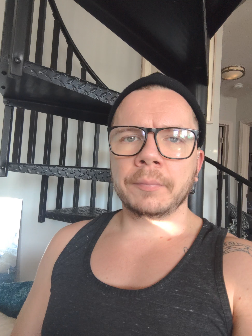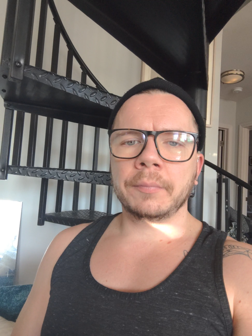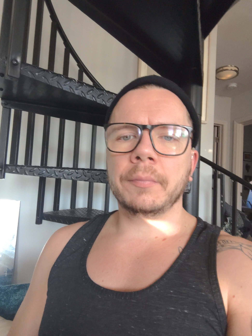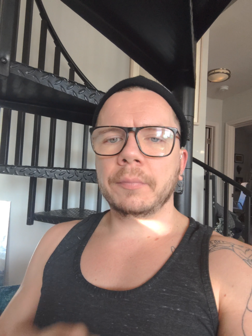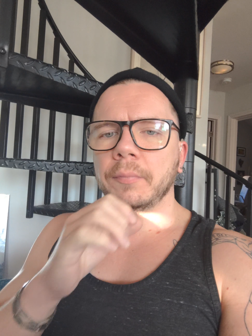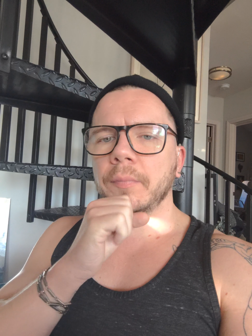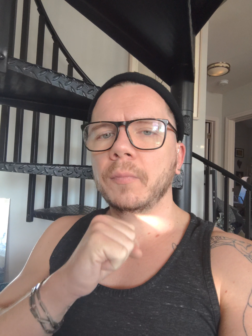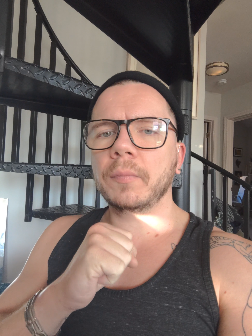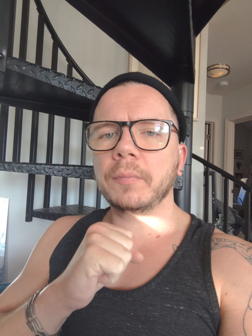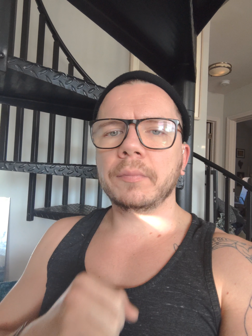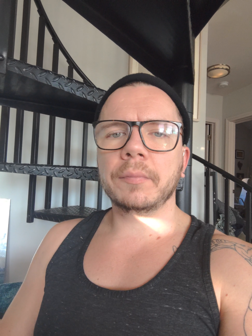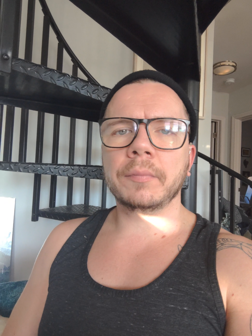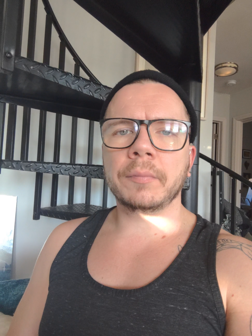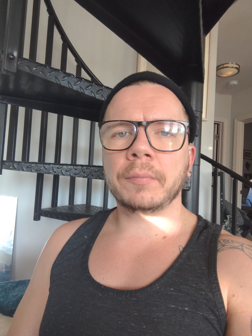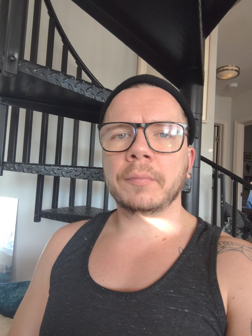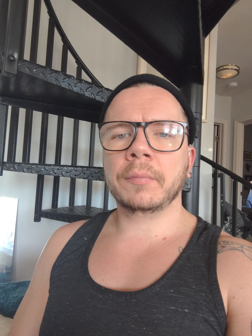orange